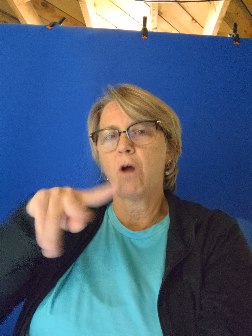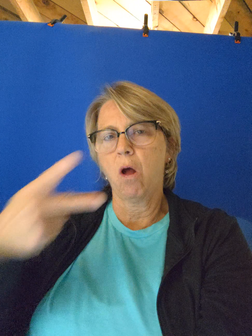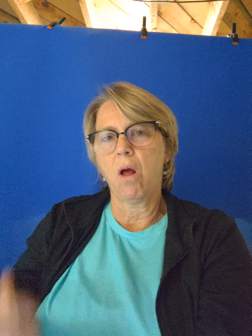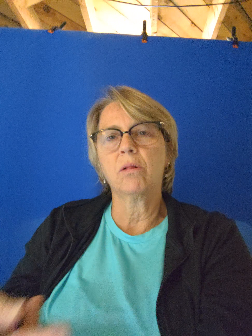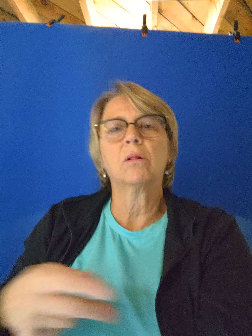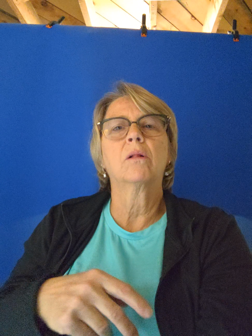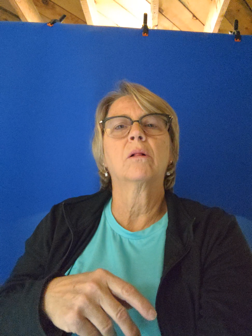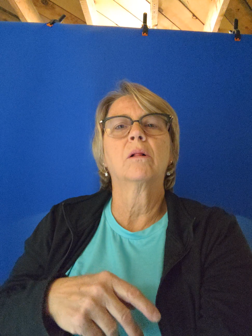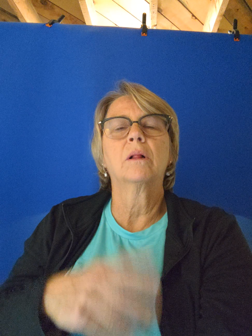fall